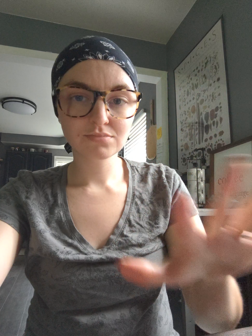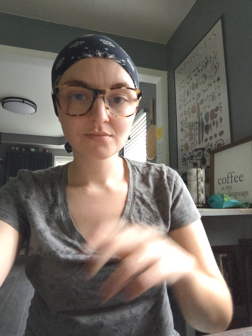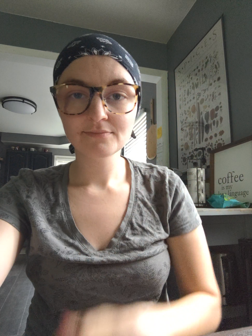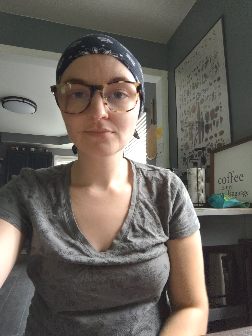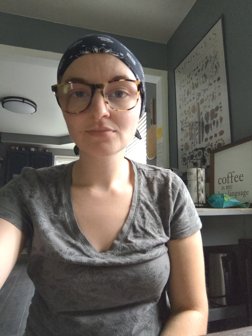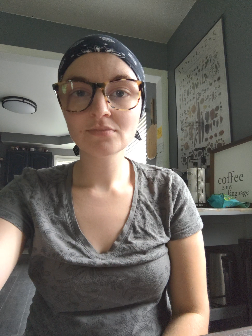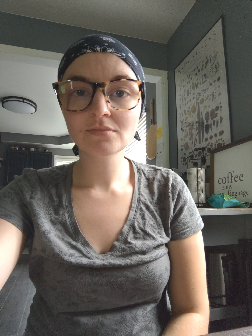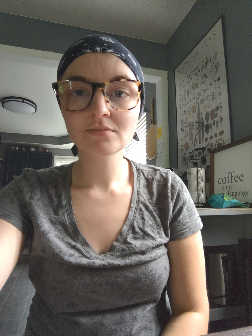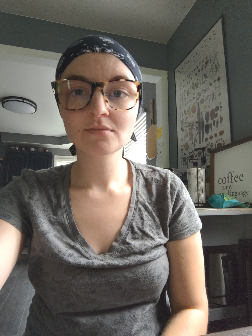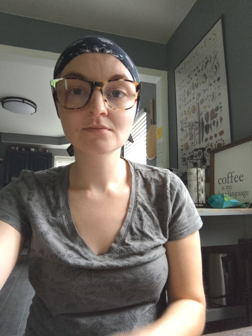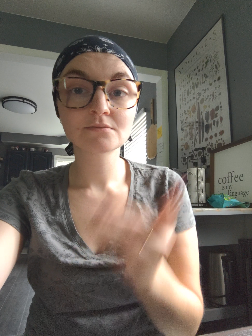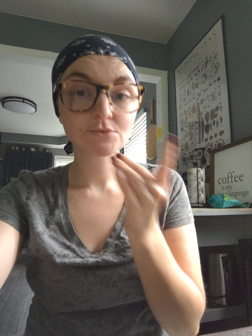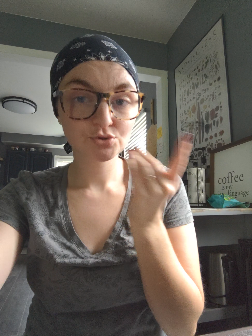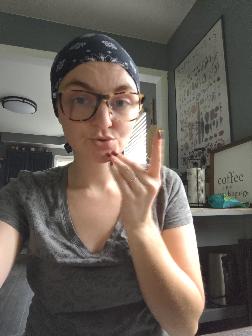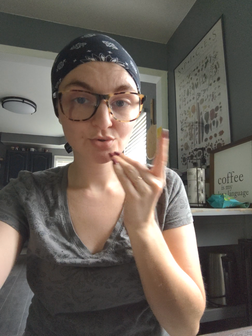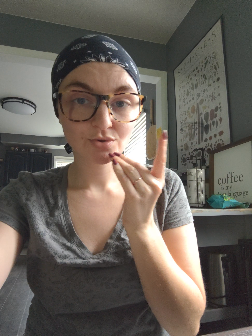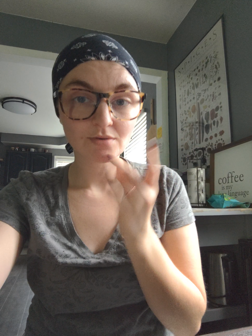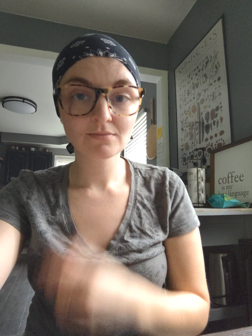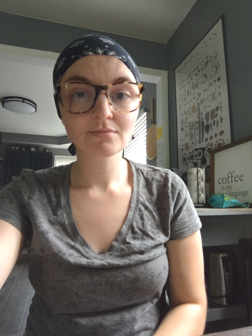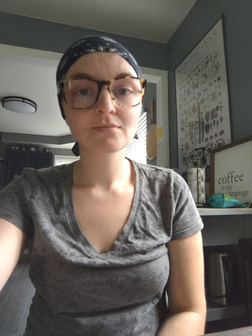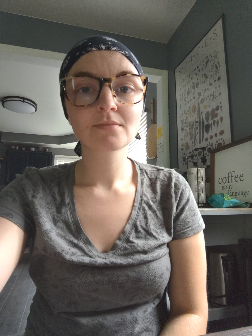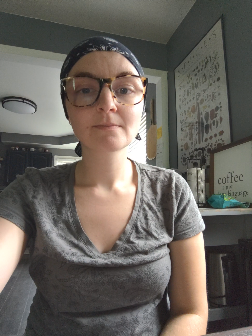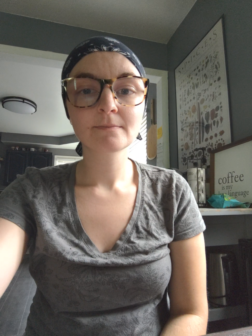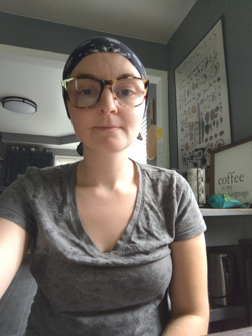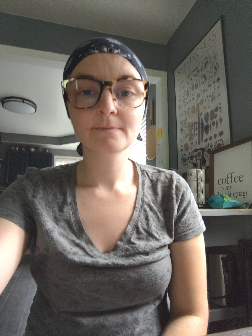dinner